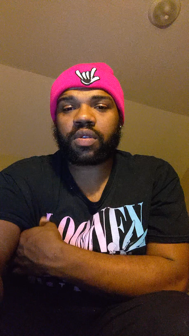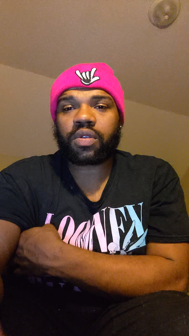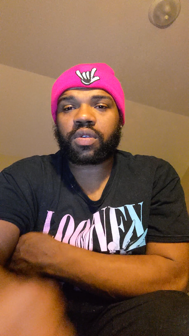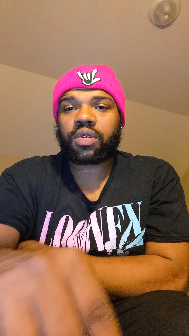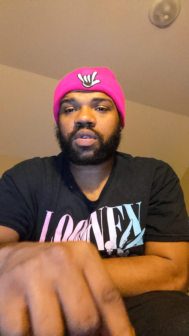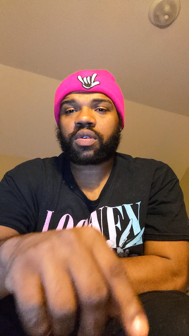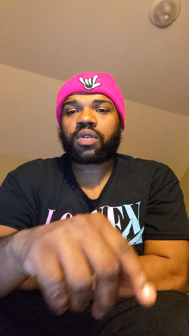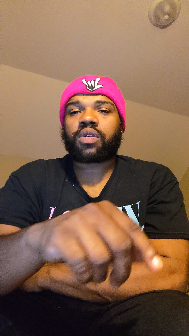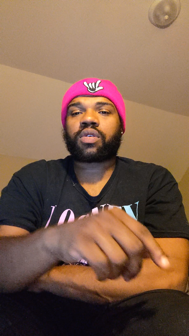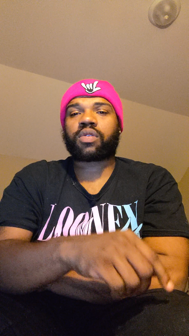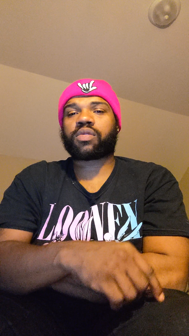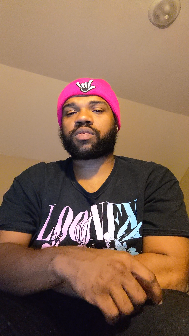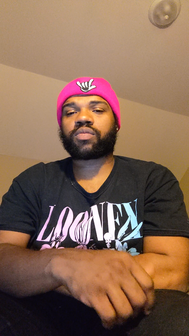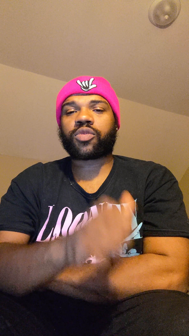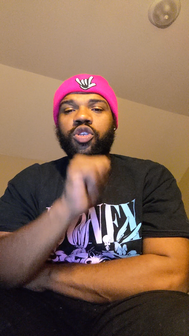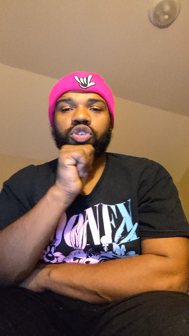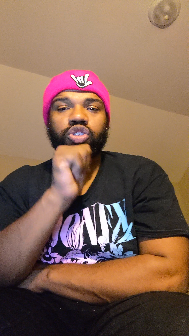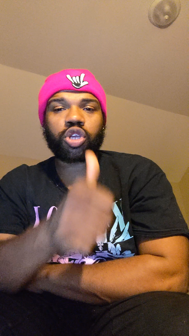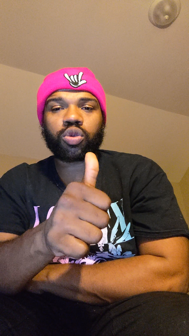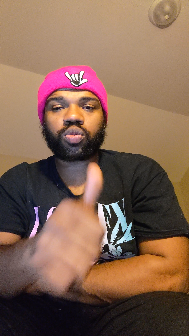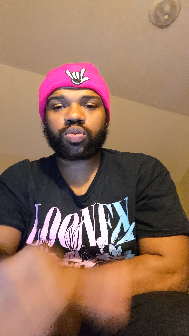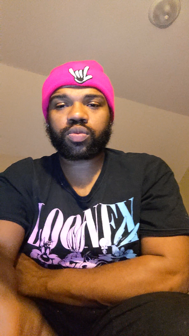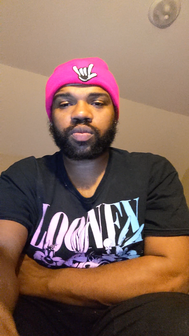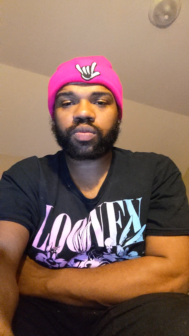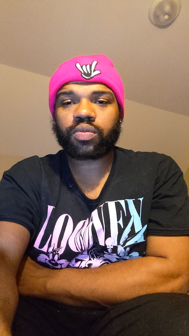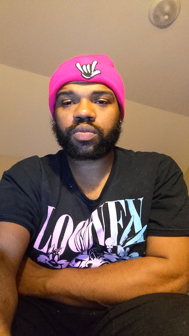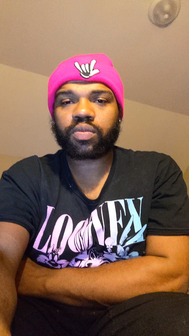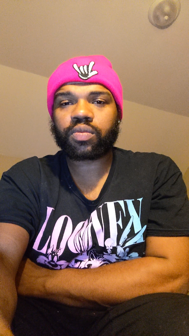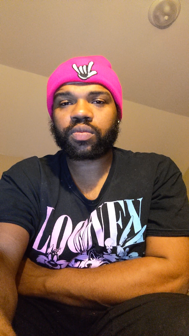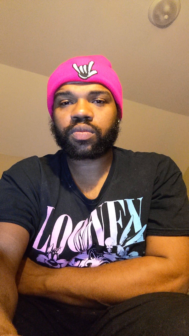don't